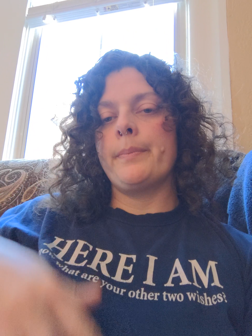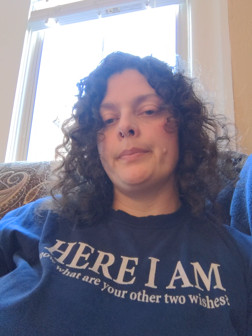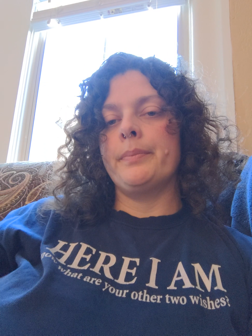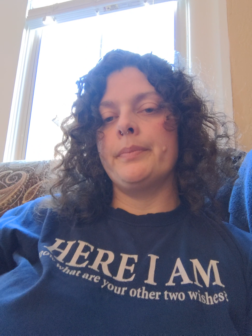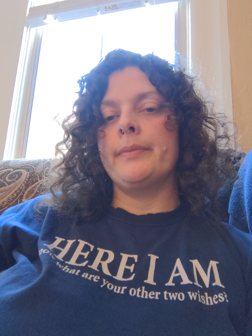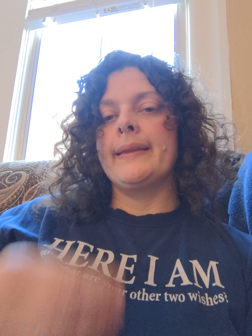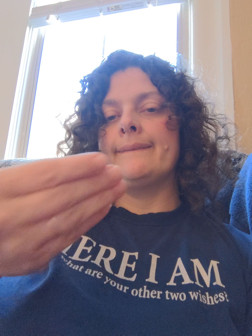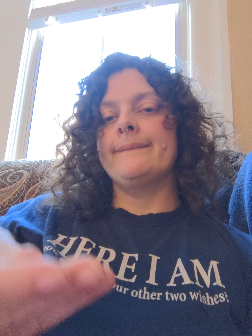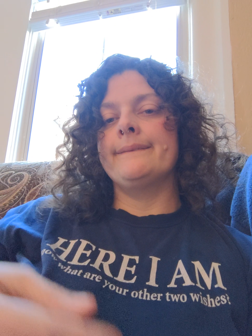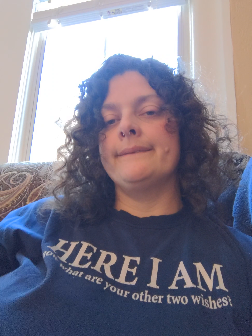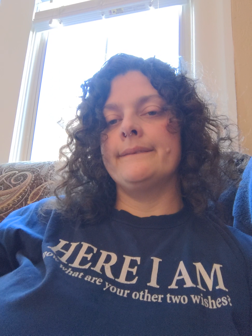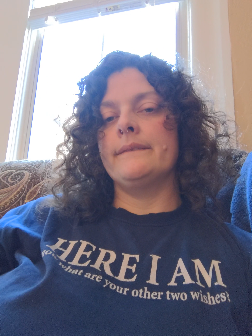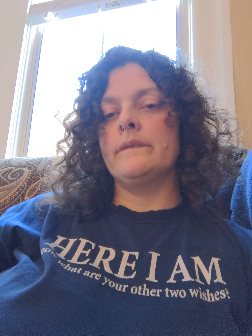give